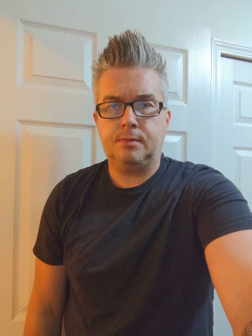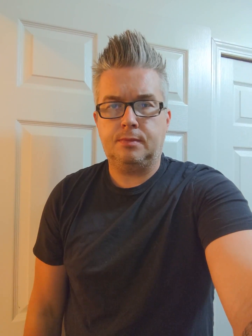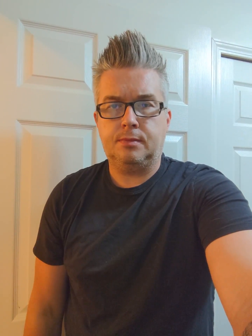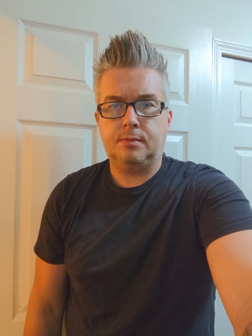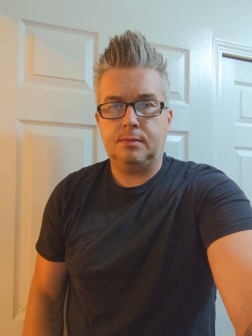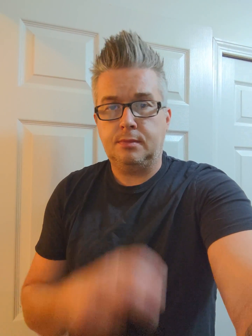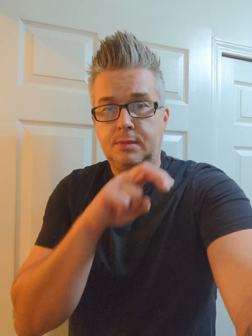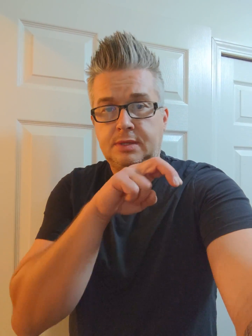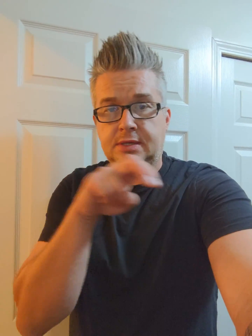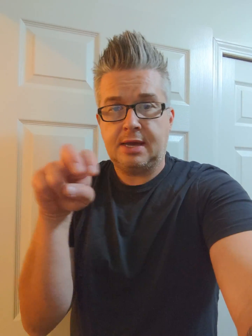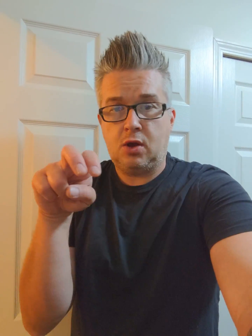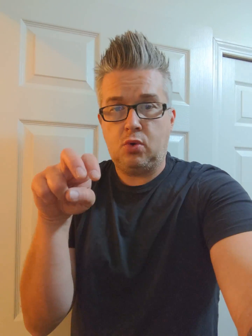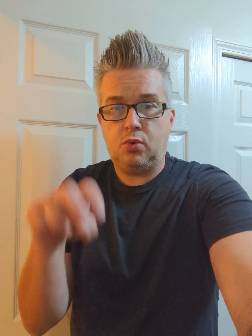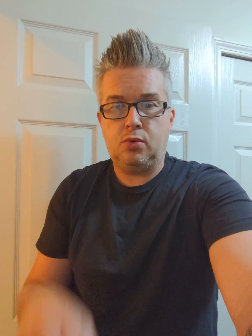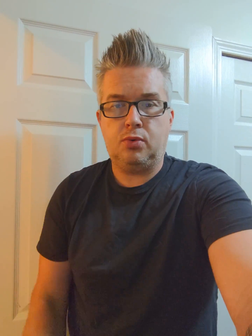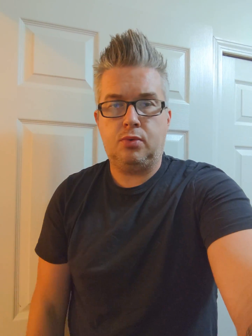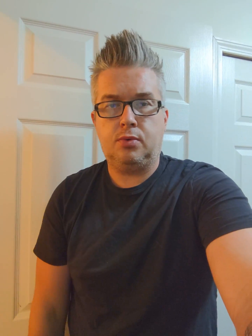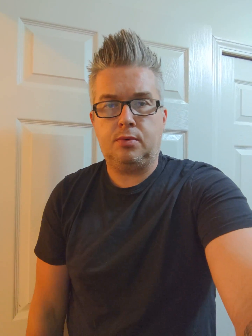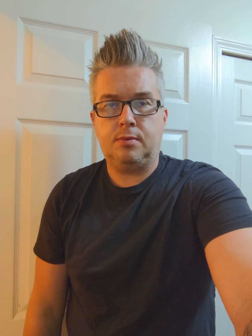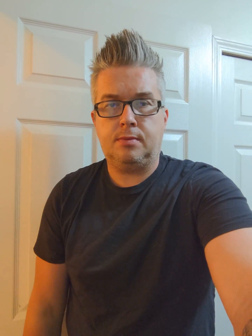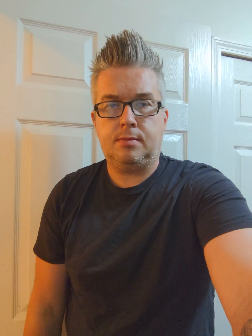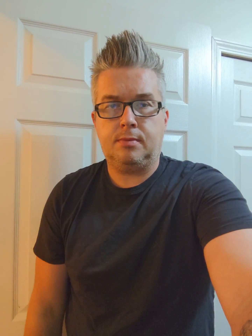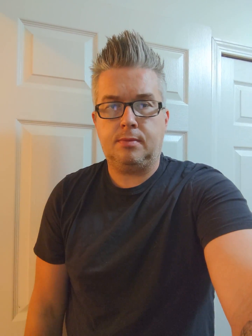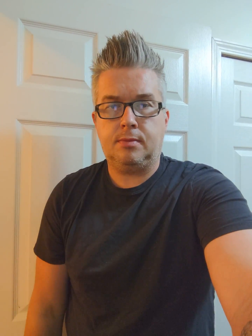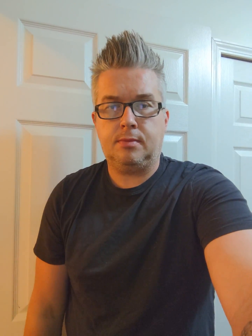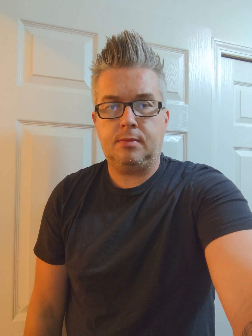couch